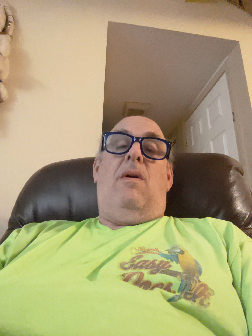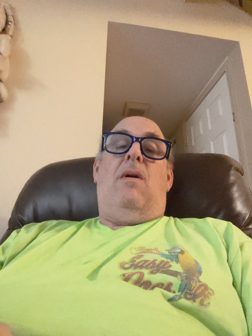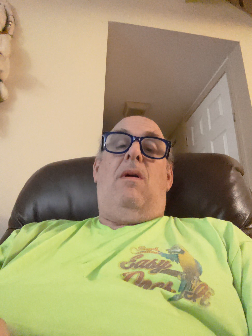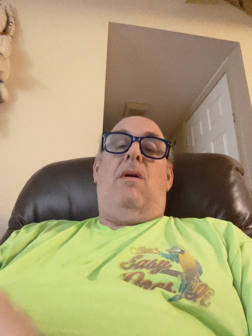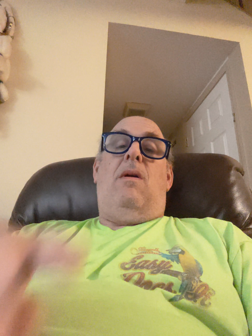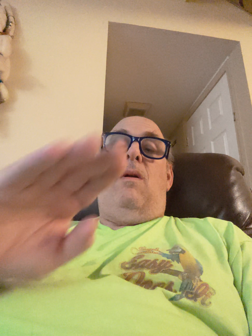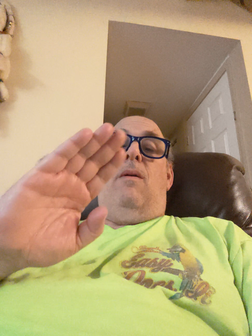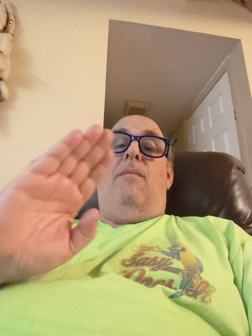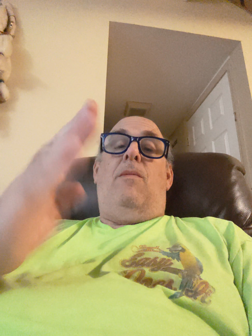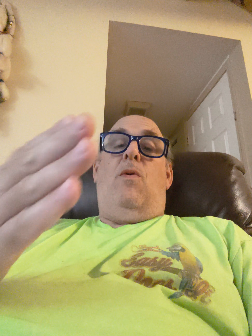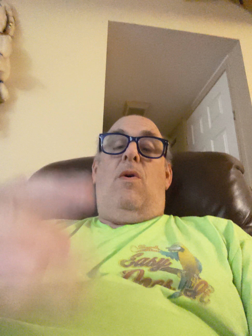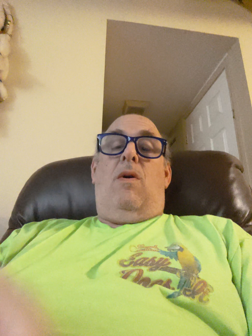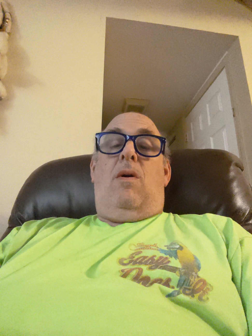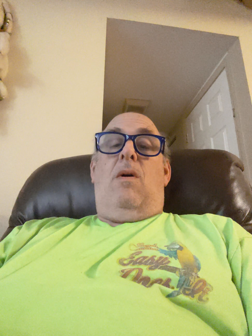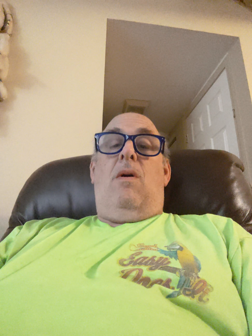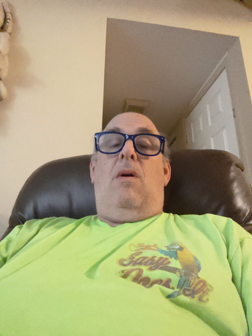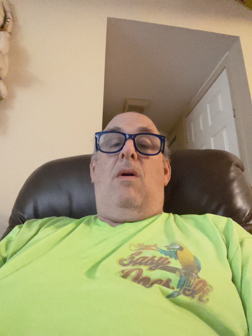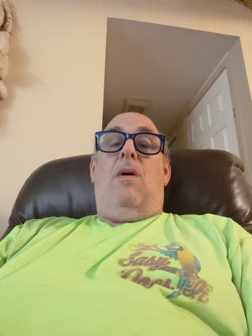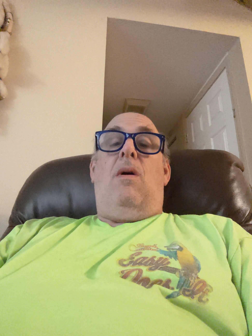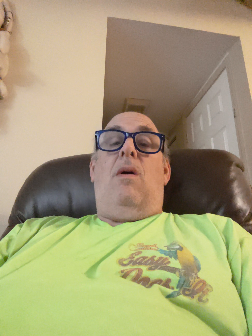book